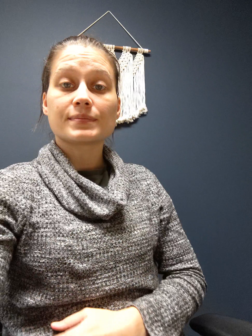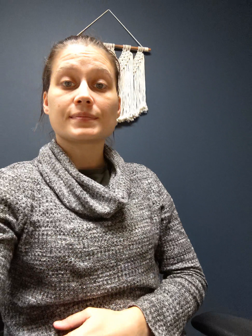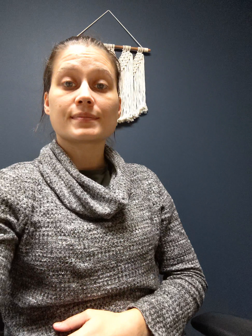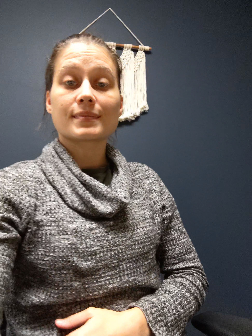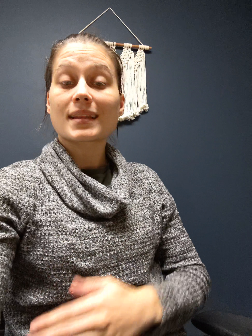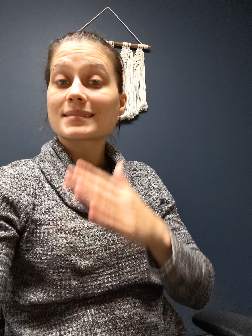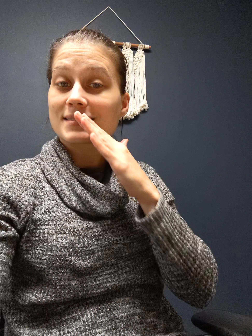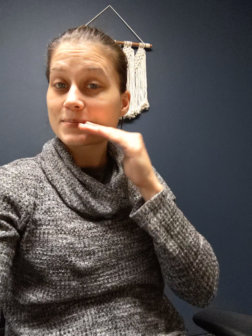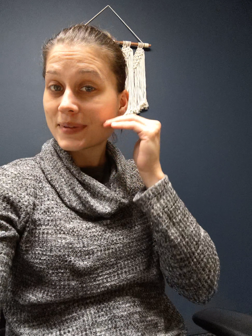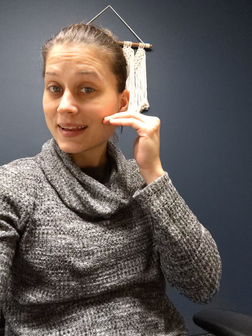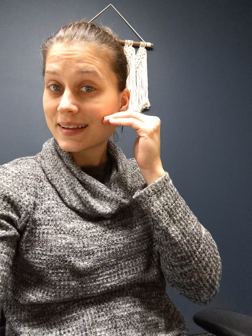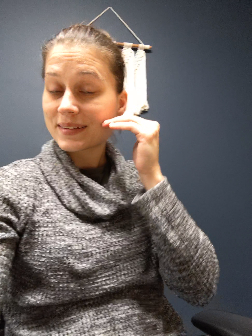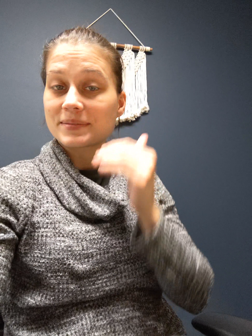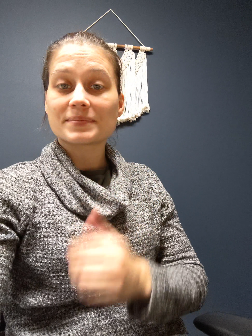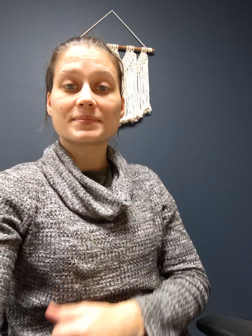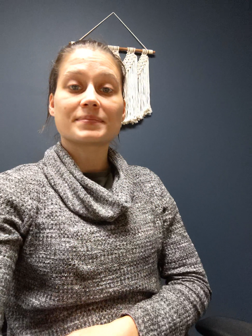smile